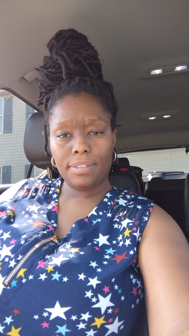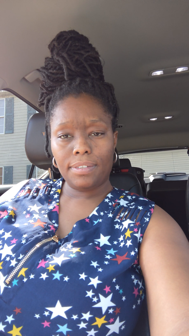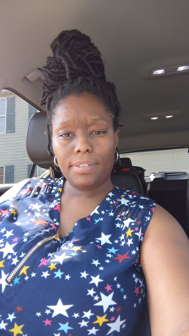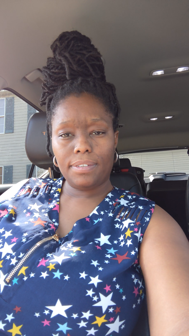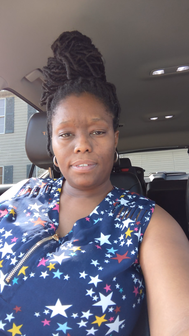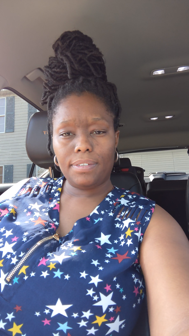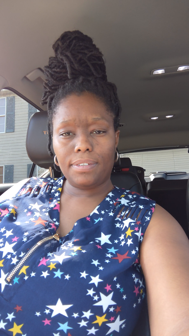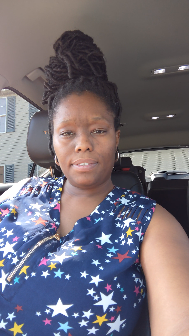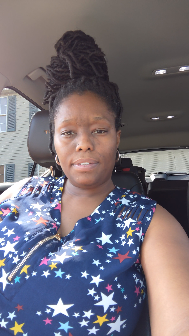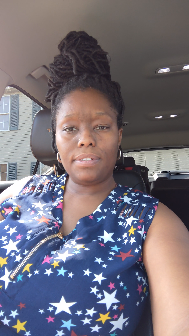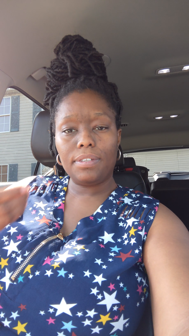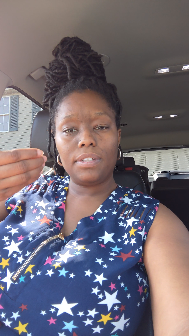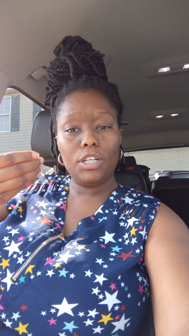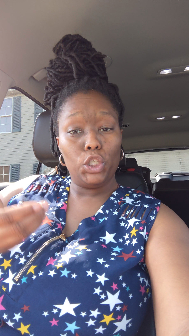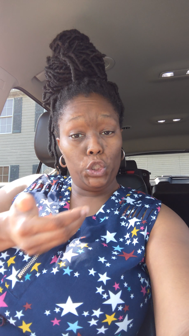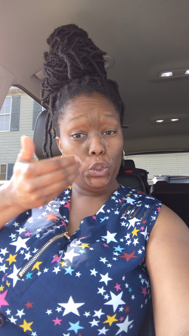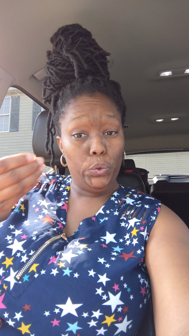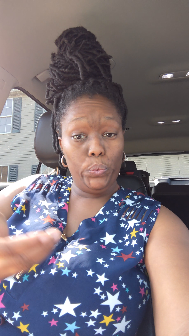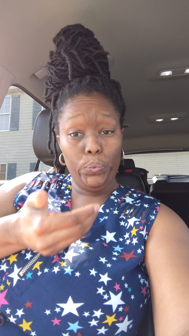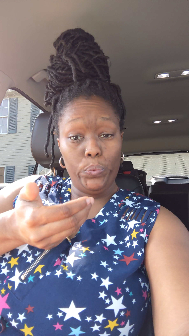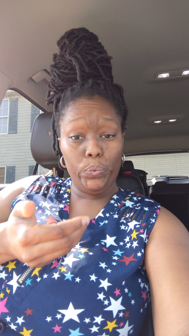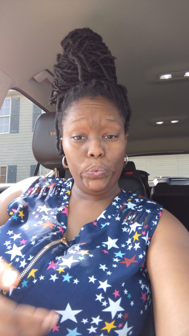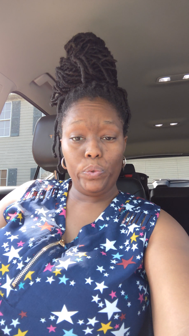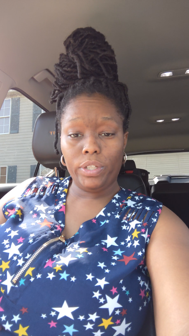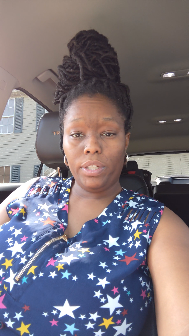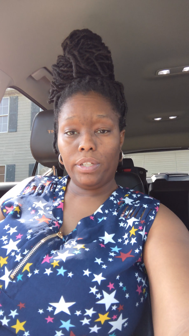new